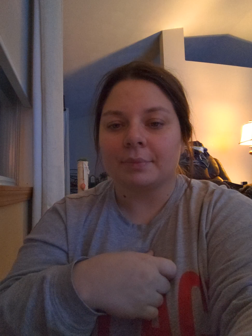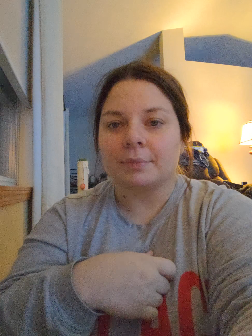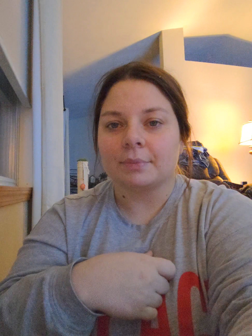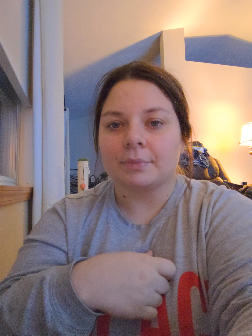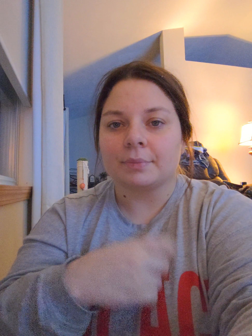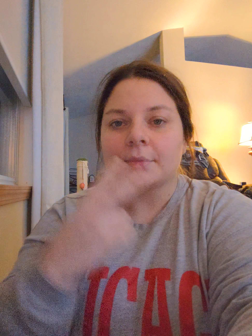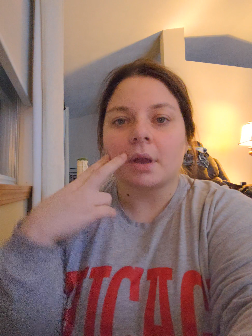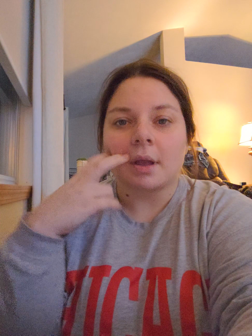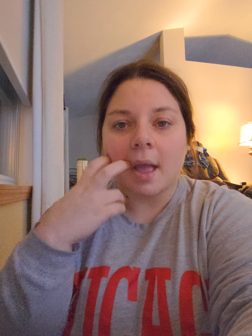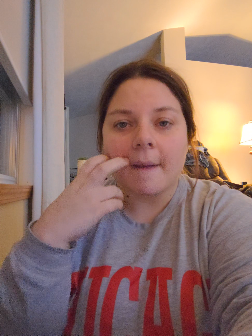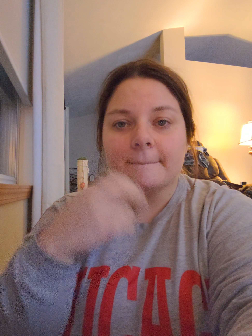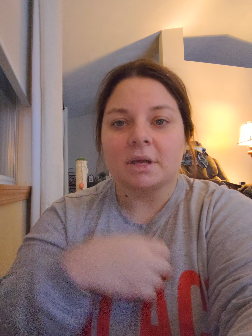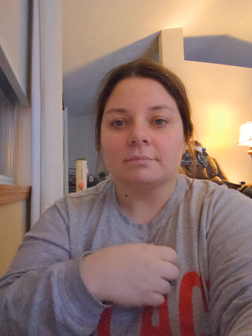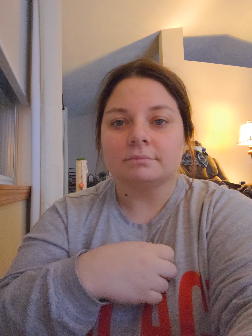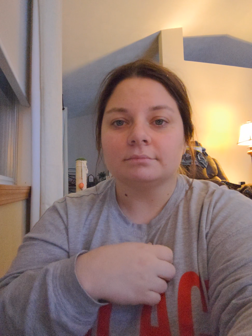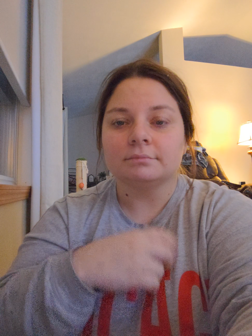gum